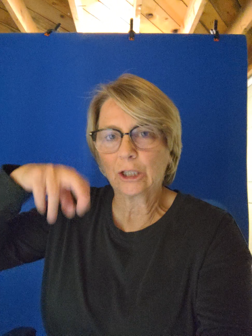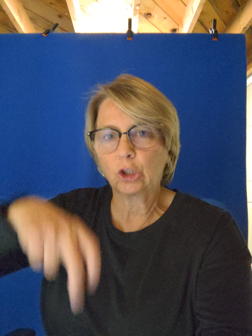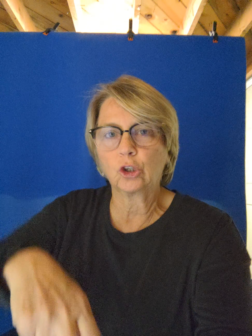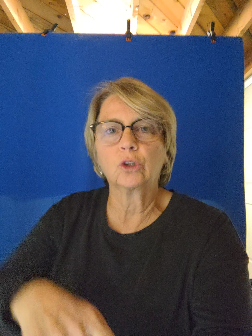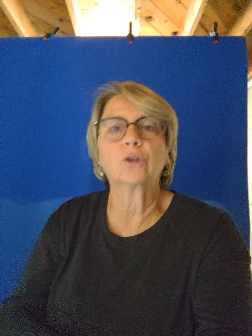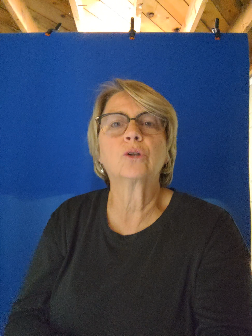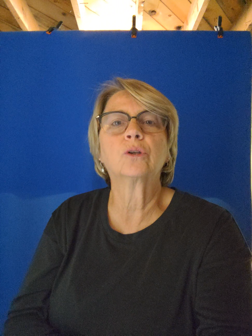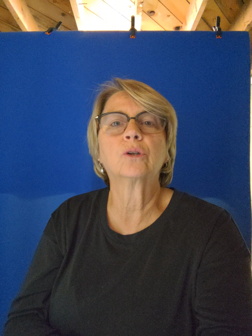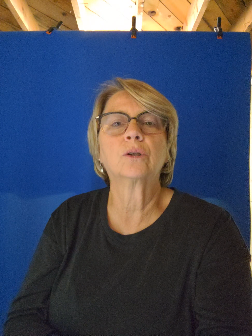stairs